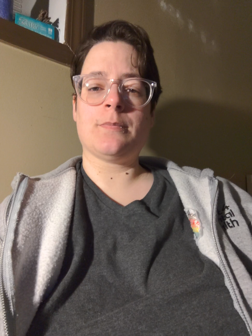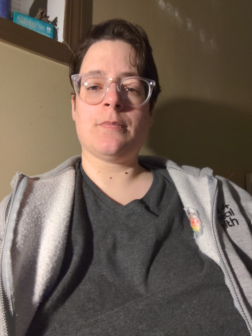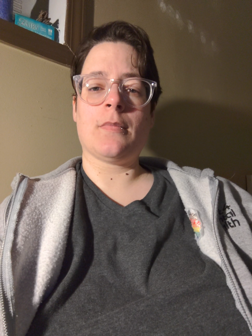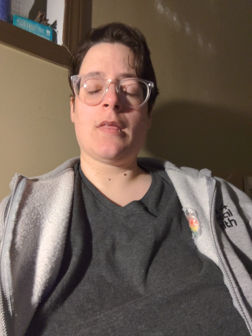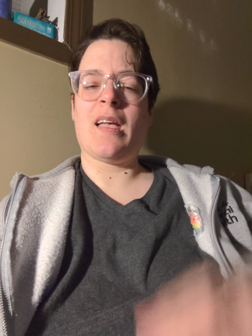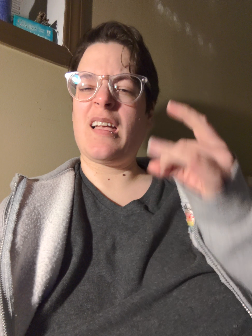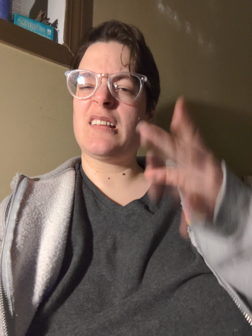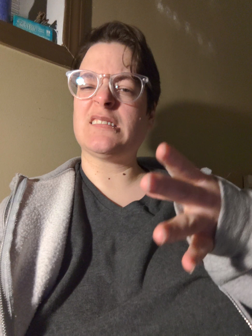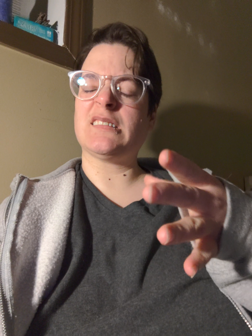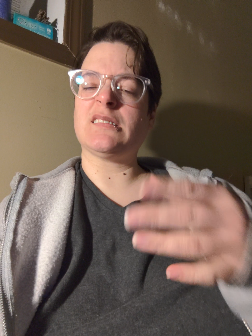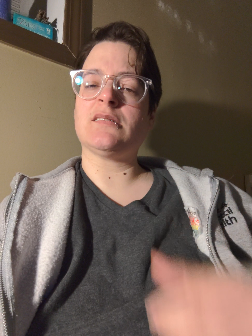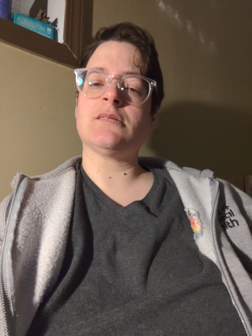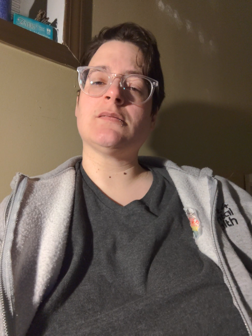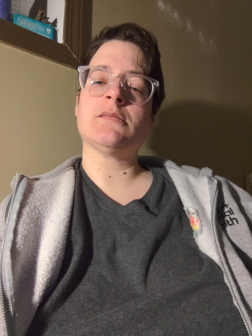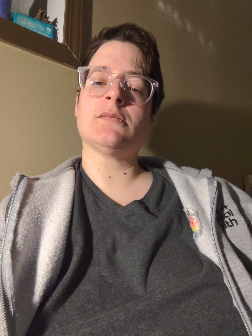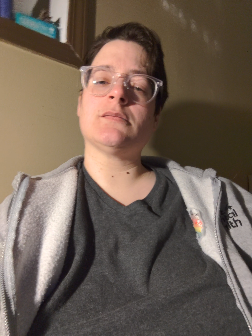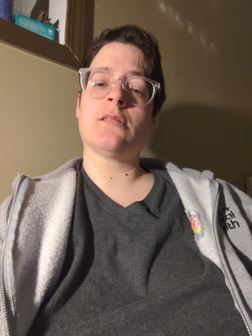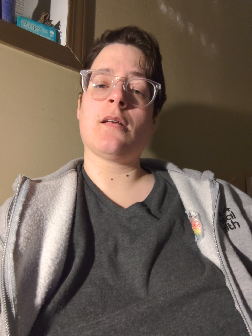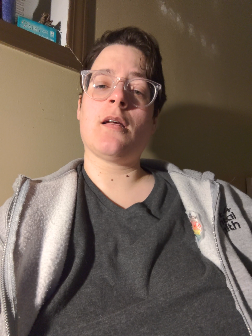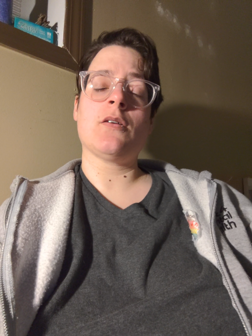hate